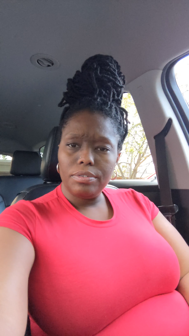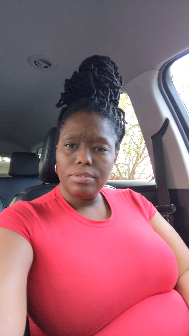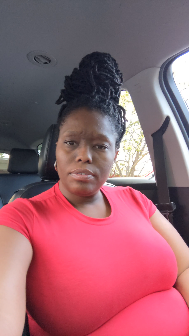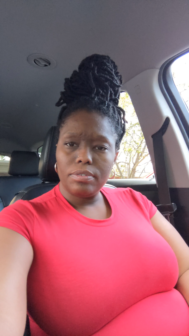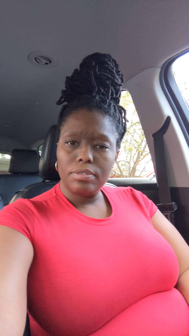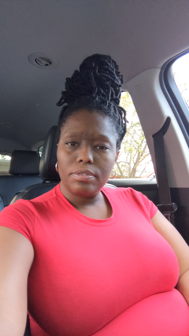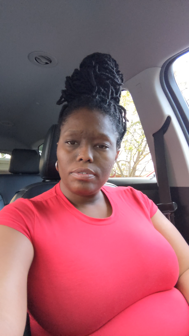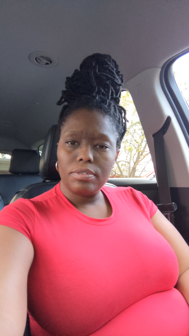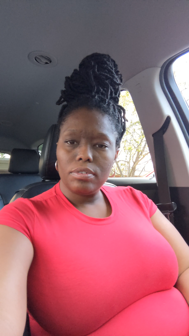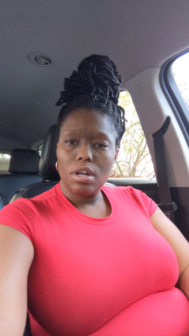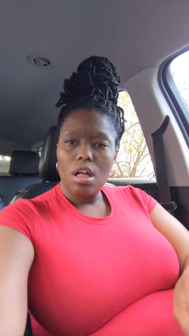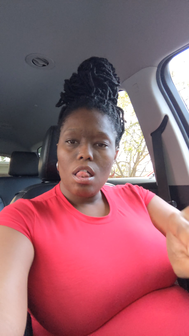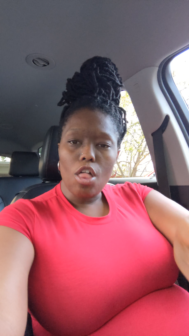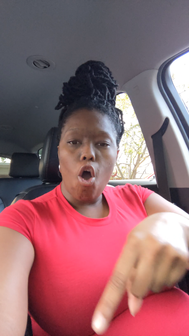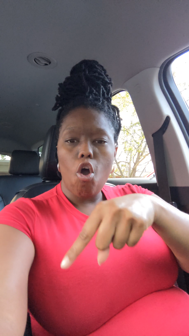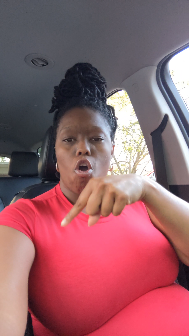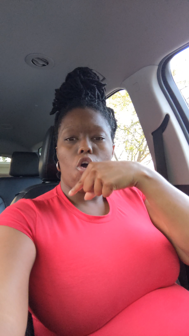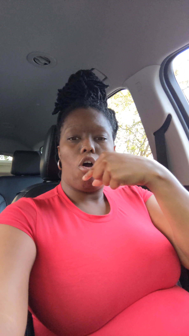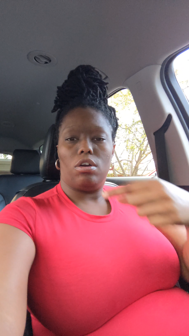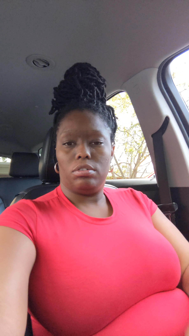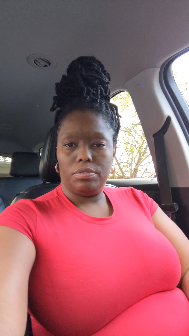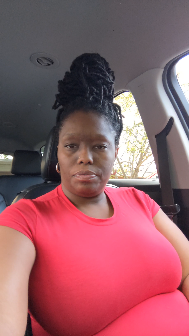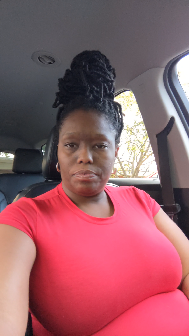long